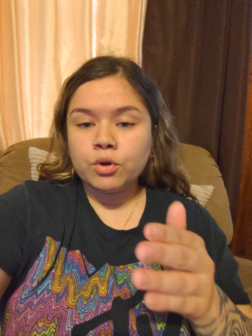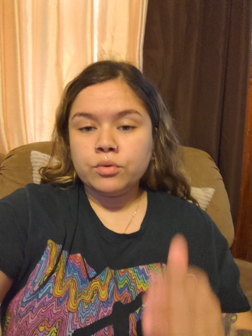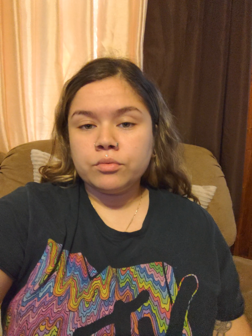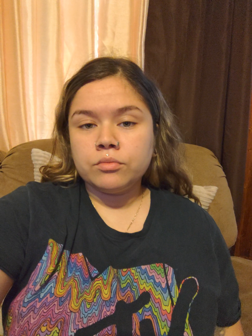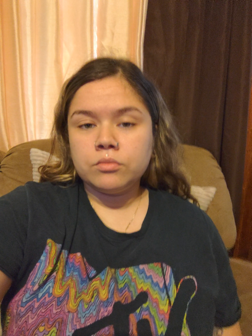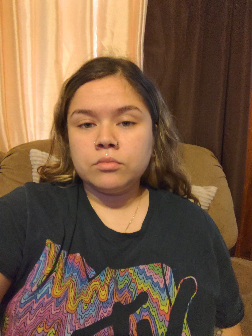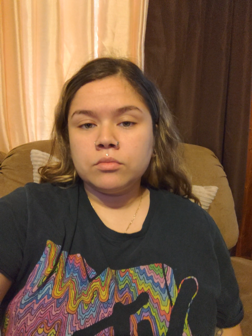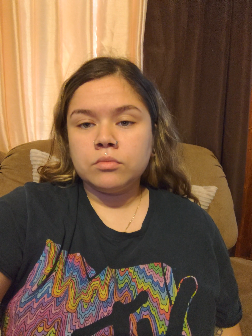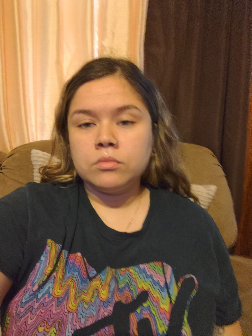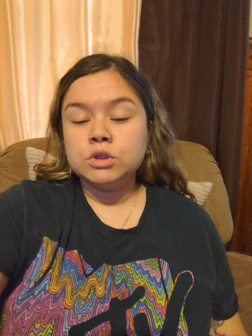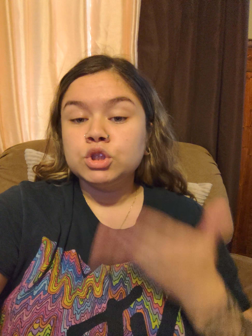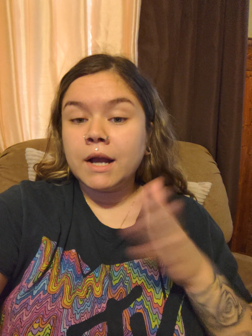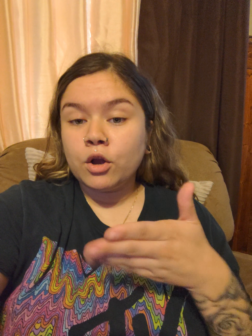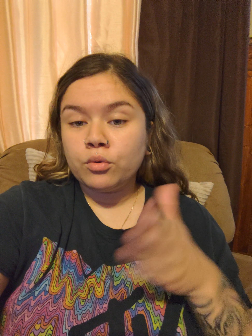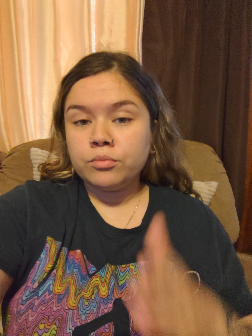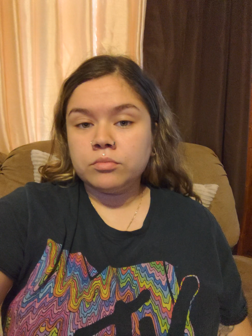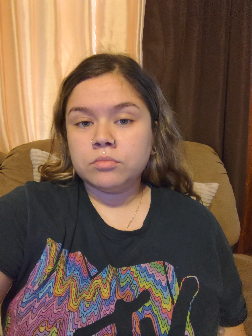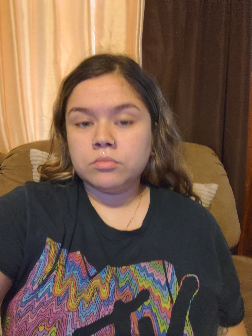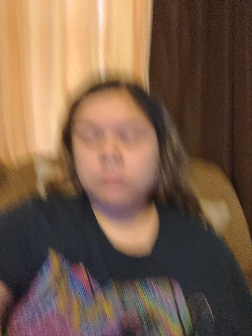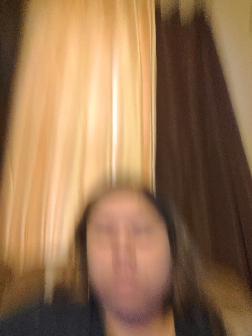share